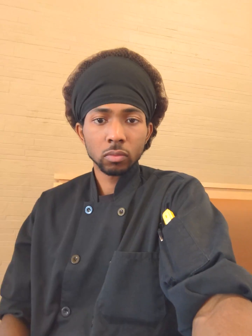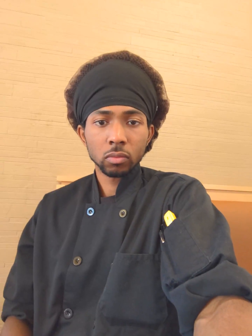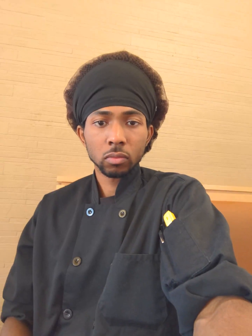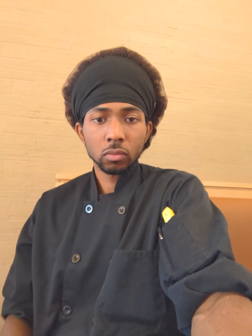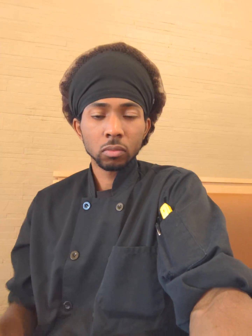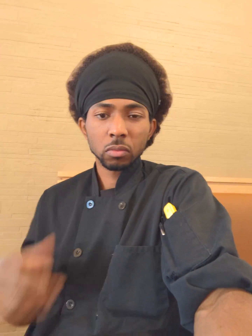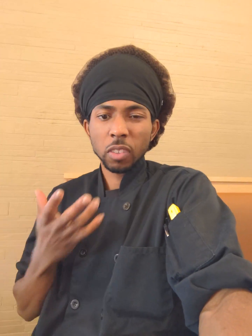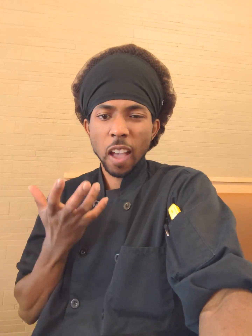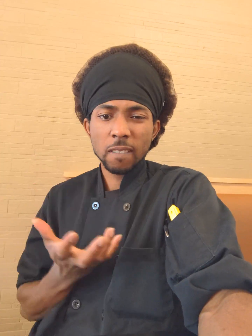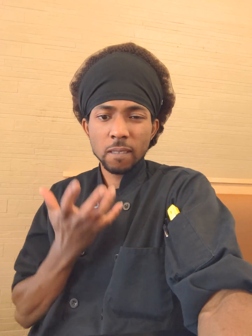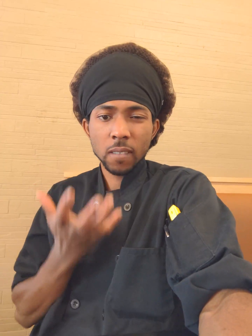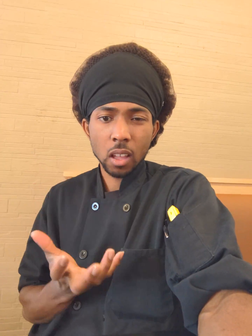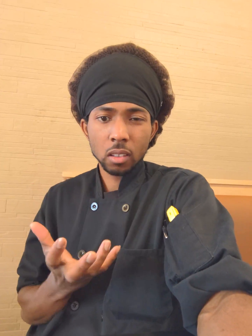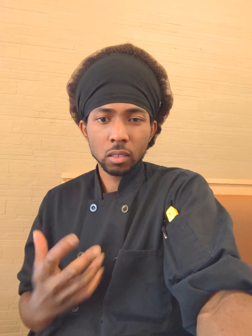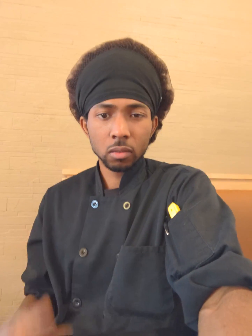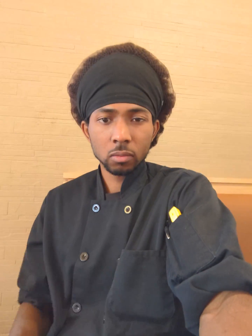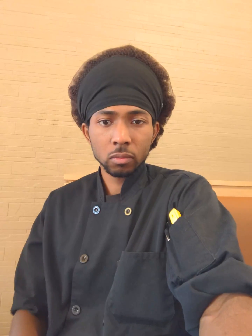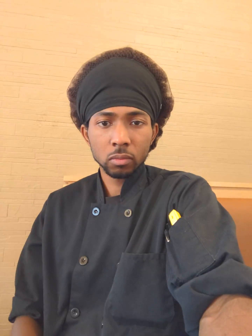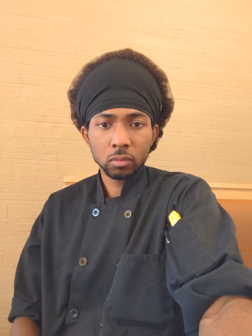heavy